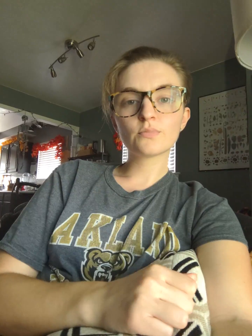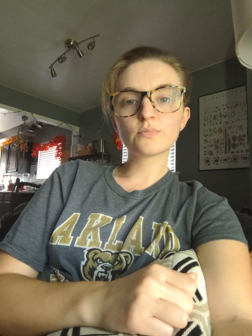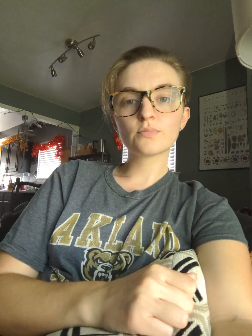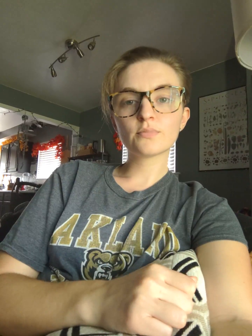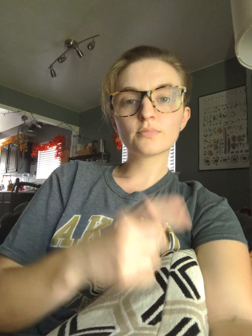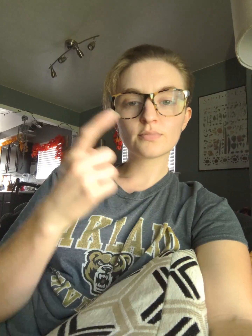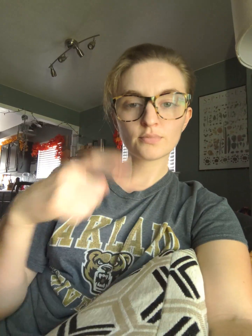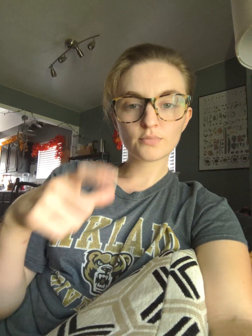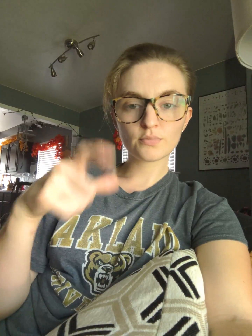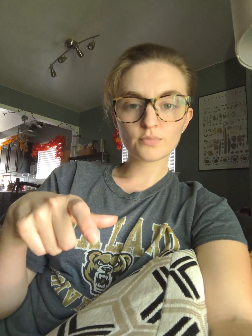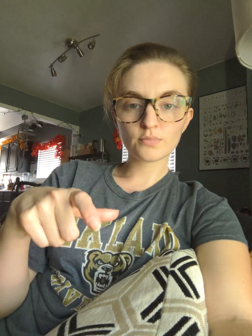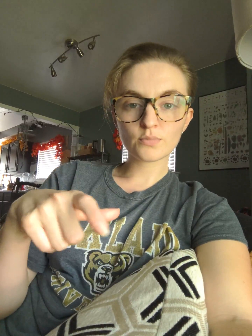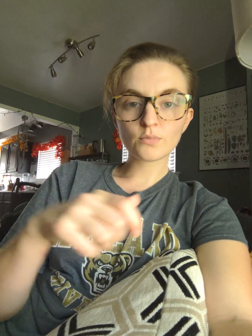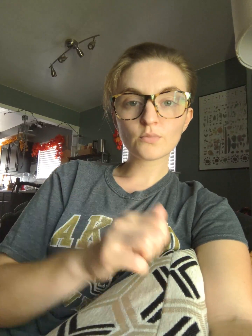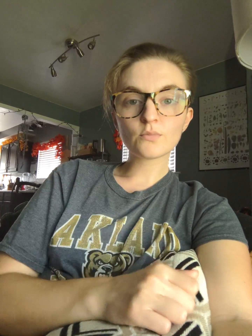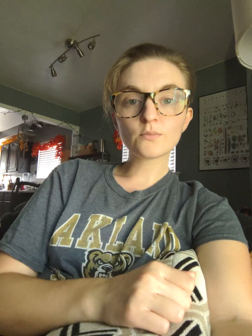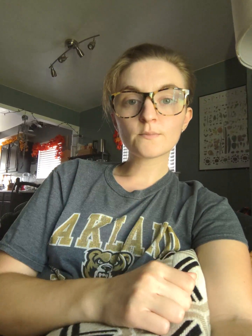plate